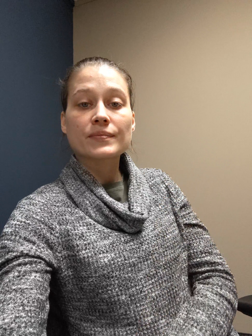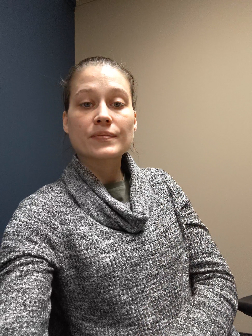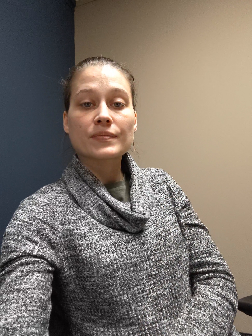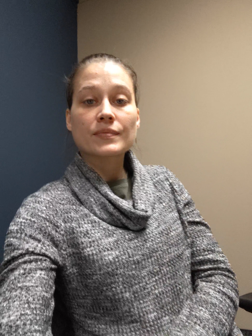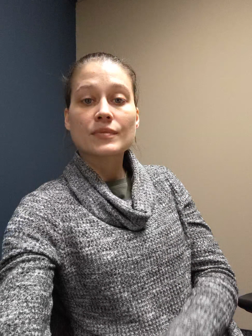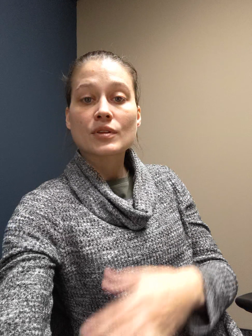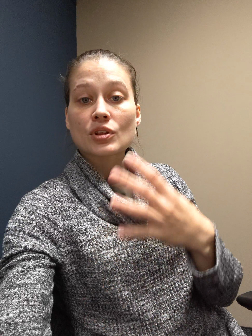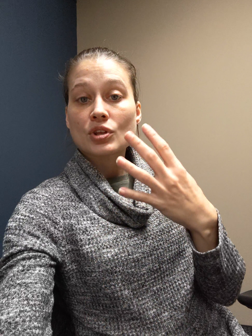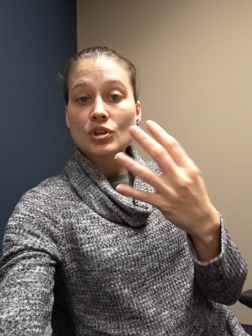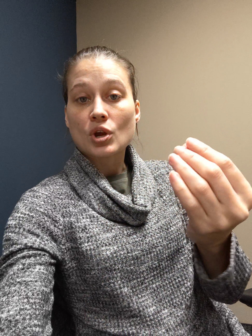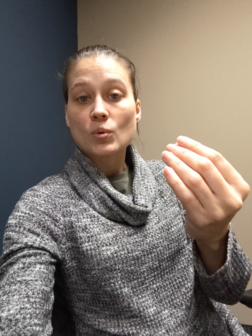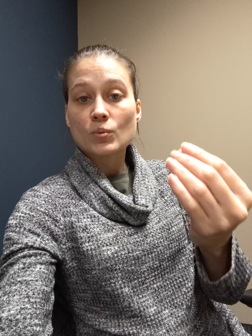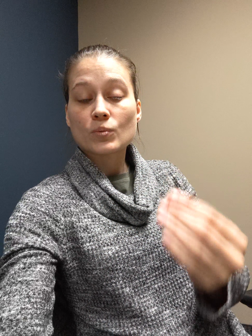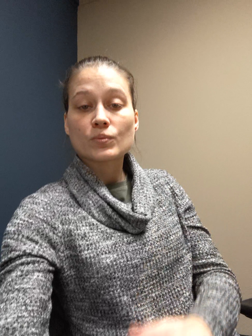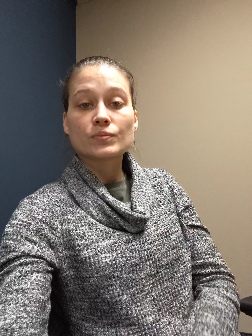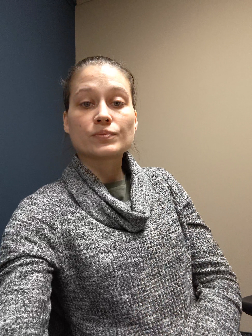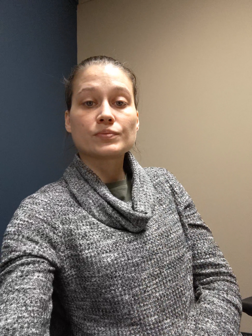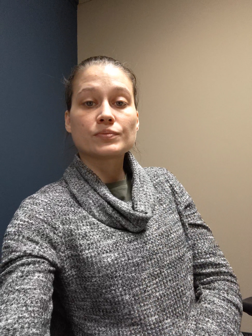go